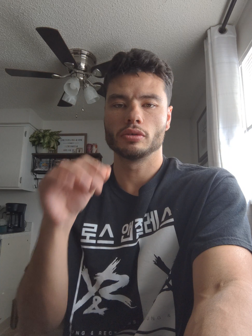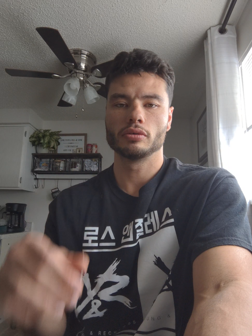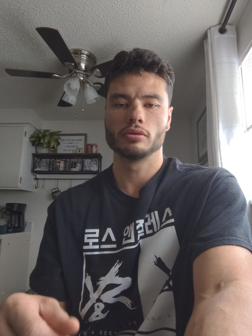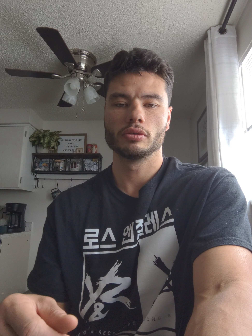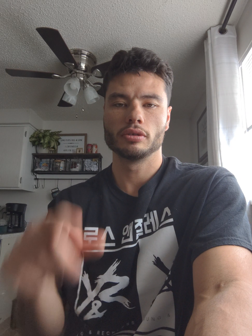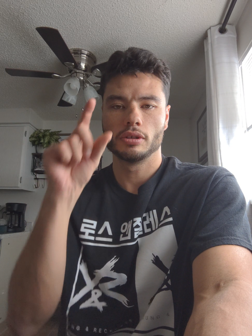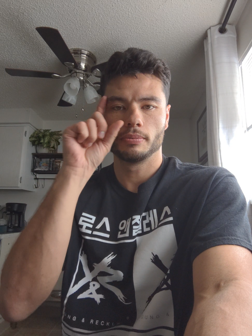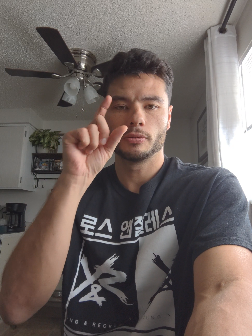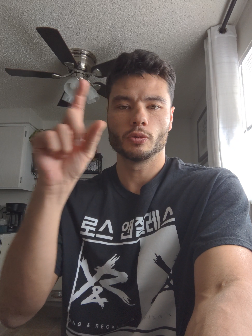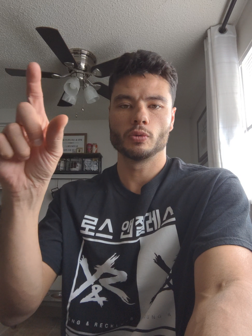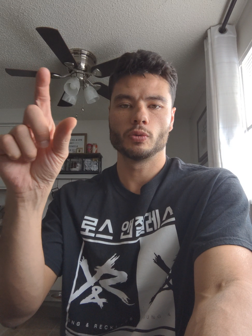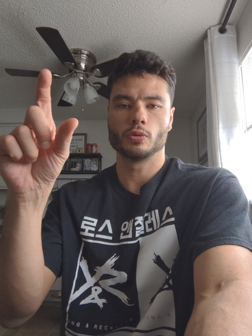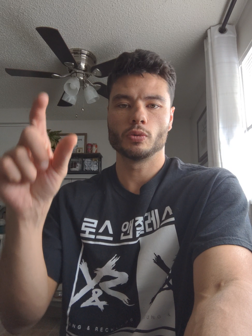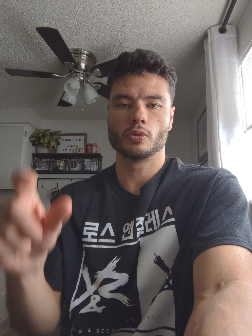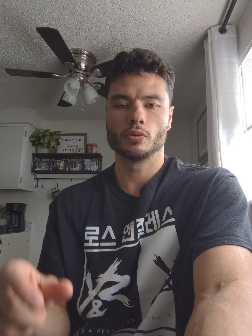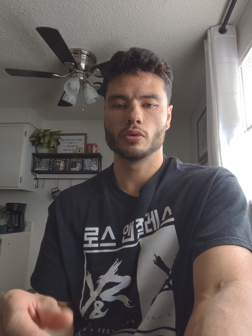moon